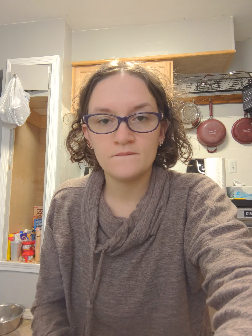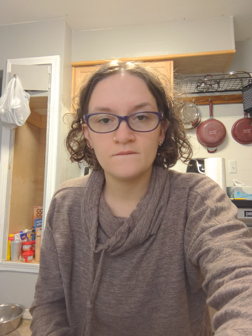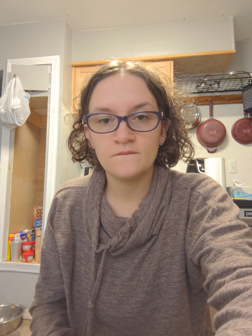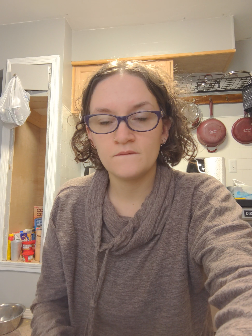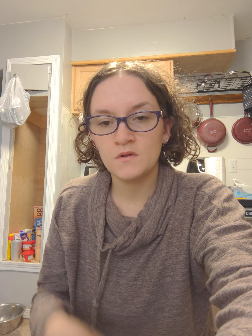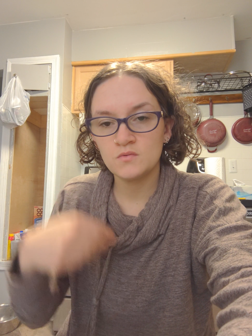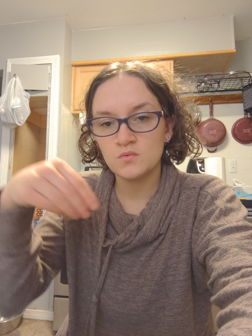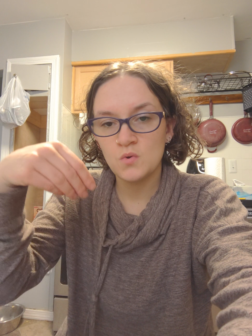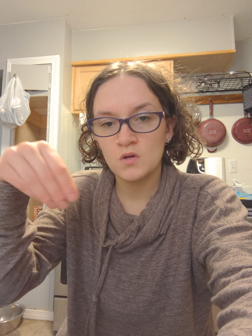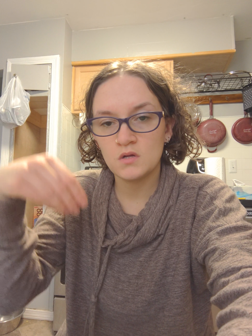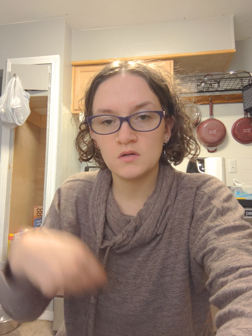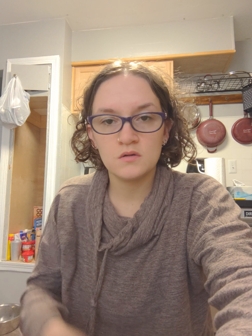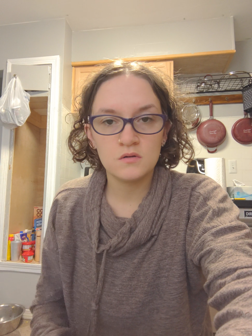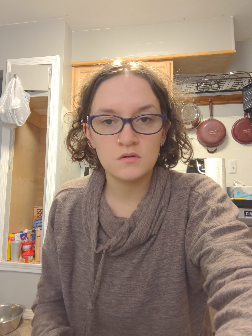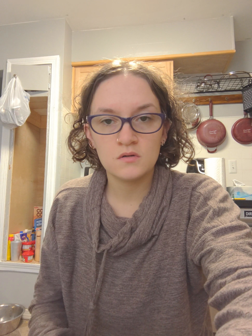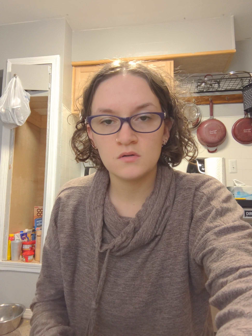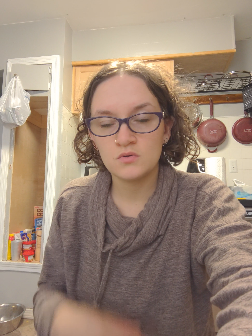store